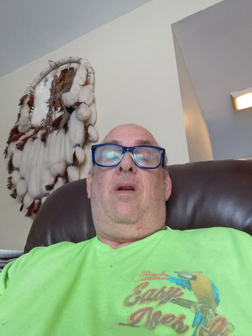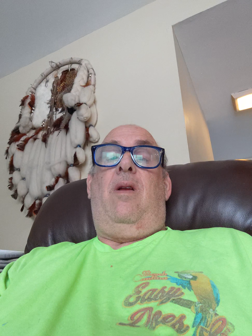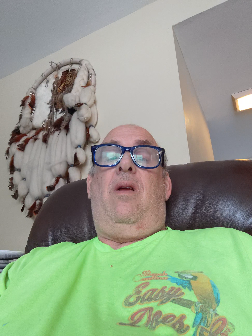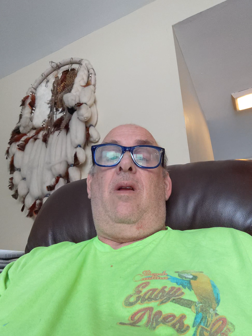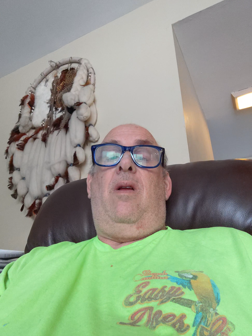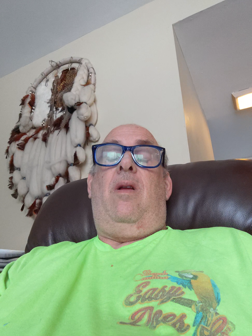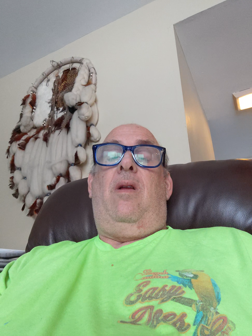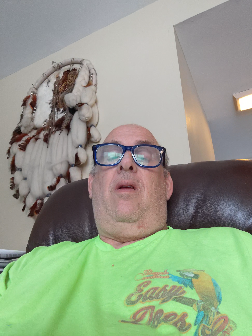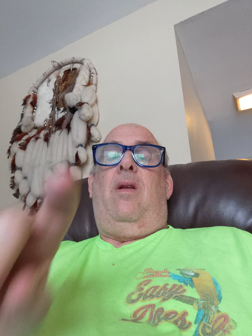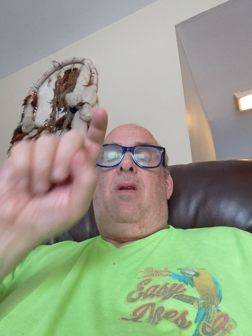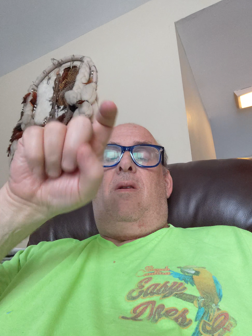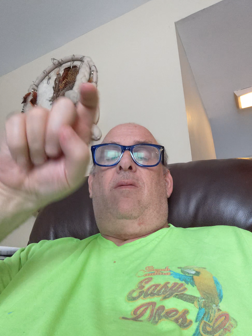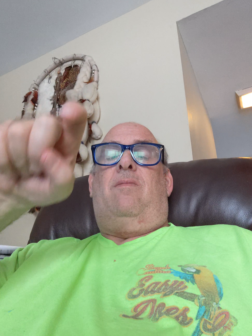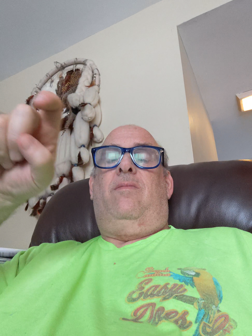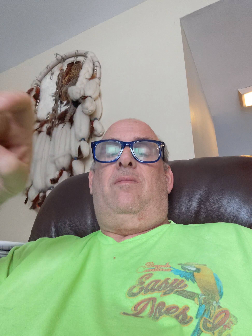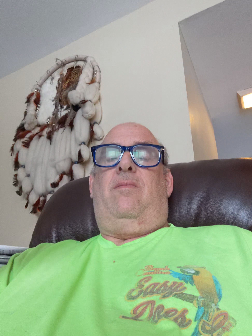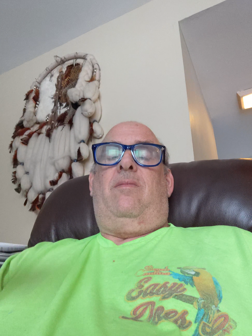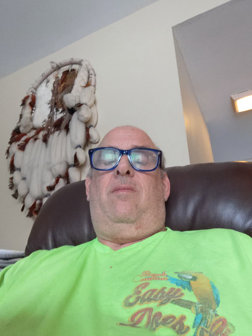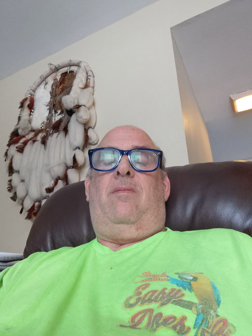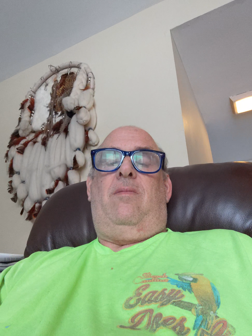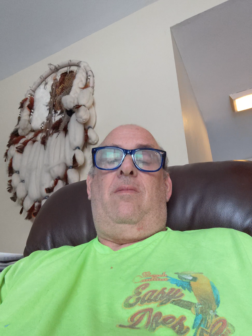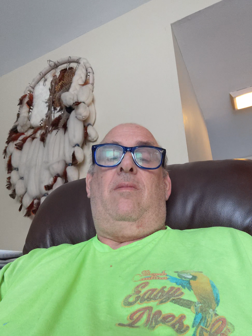closet